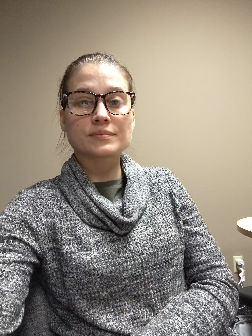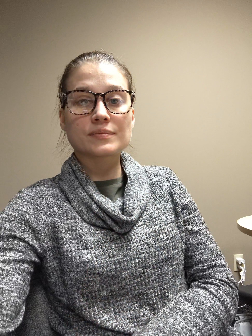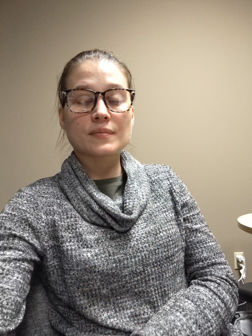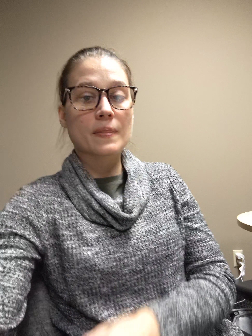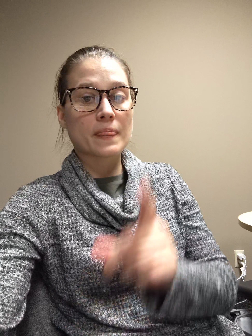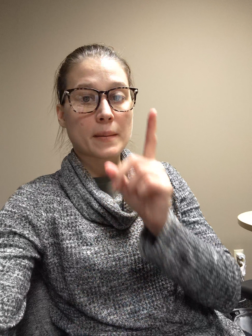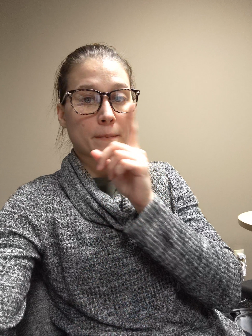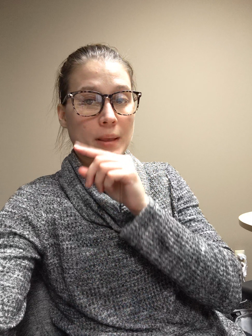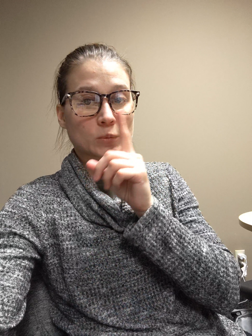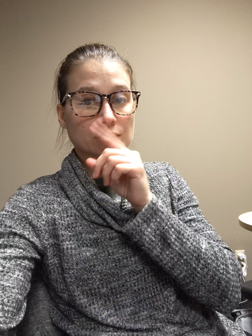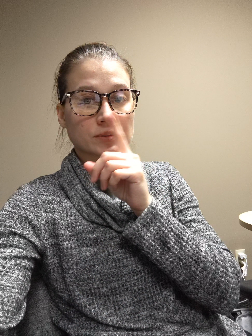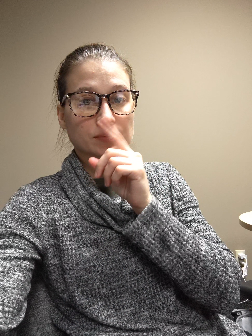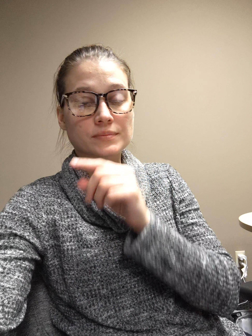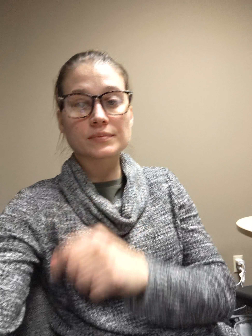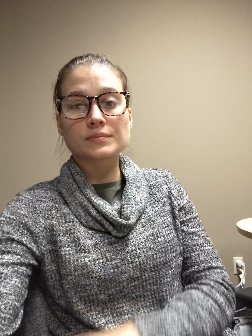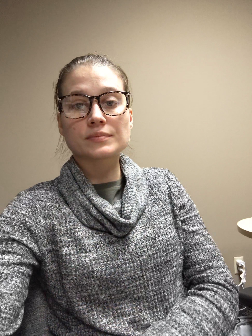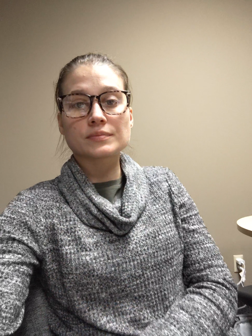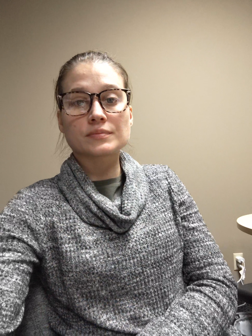mouse